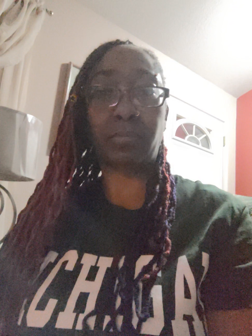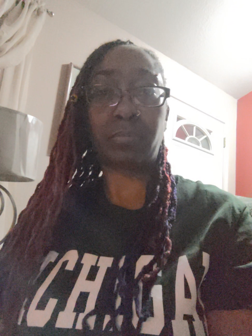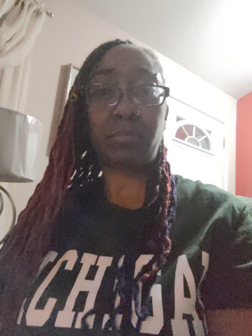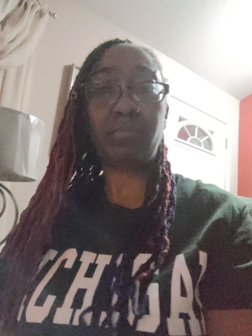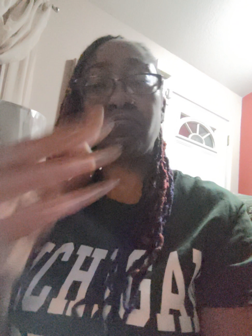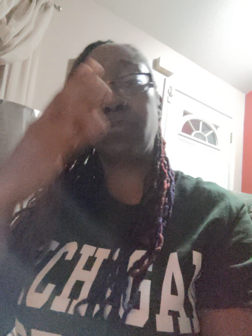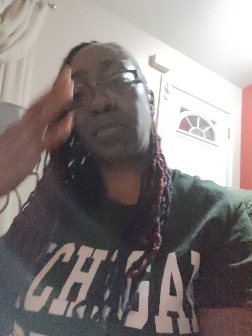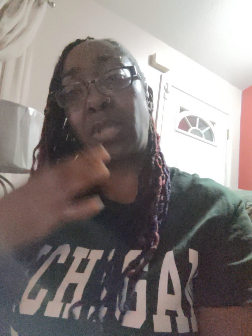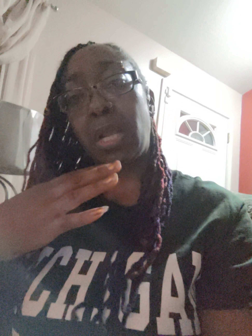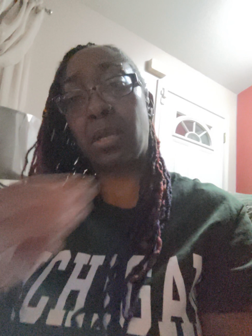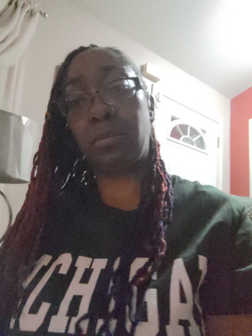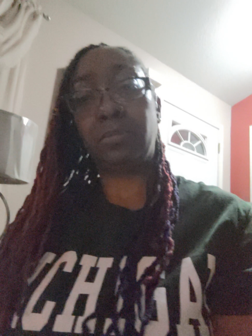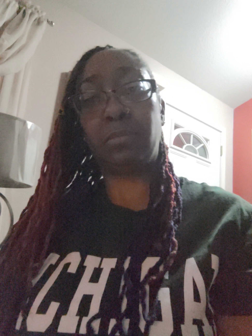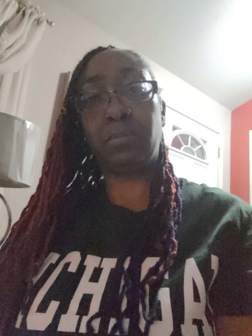sad